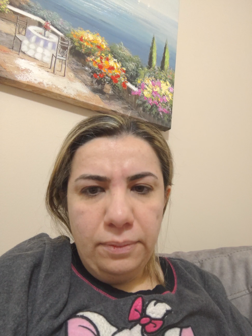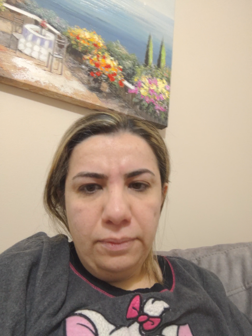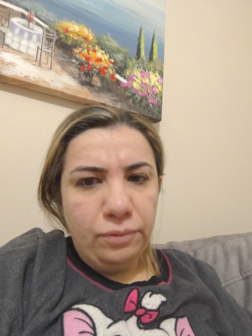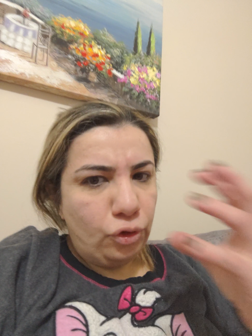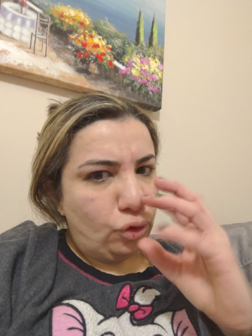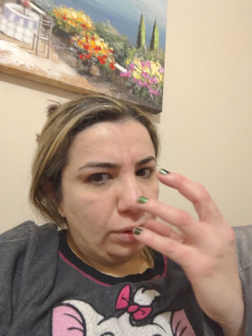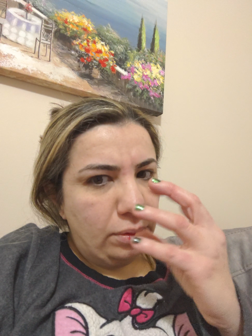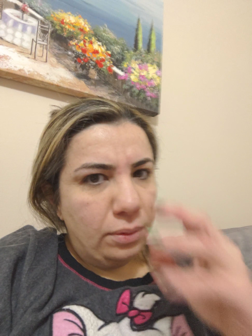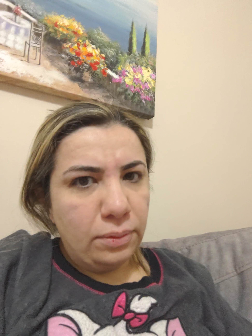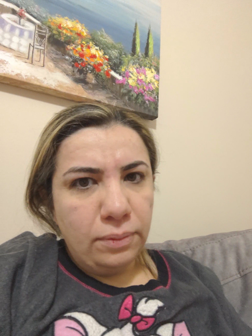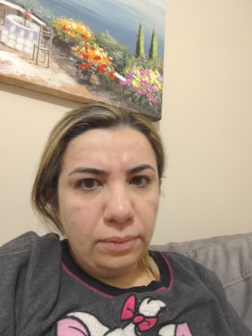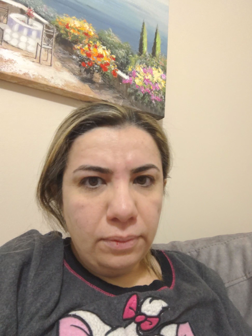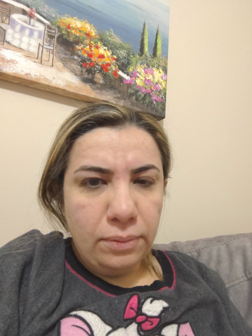clown